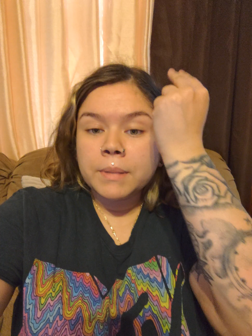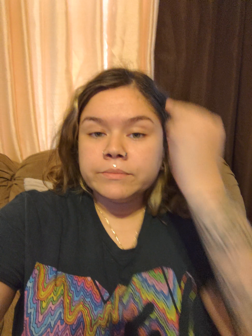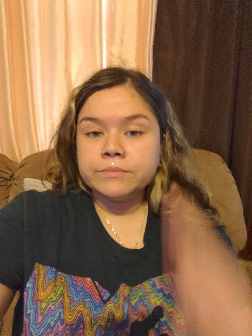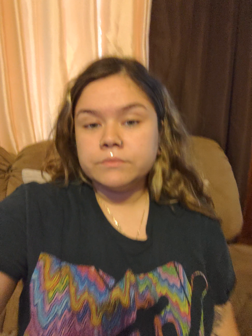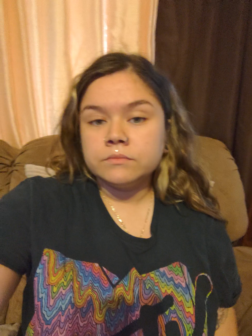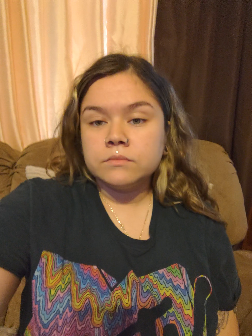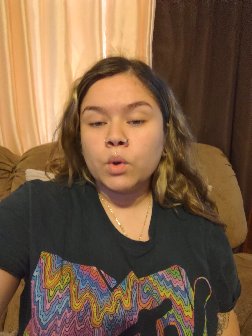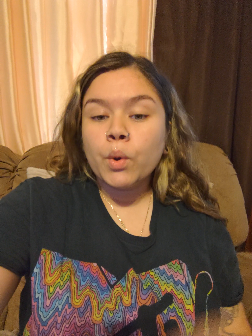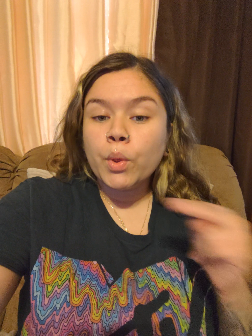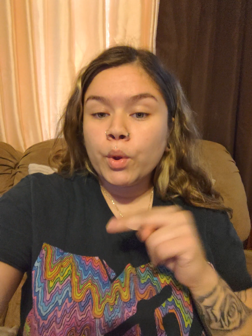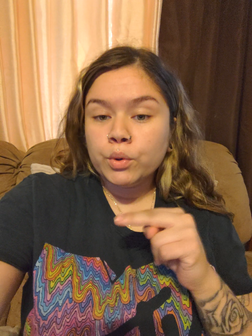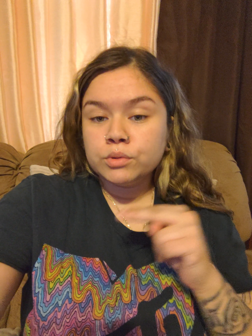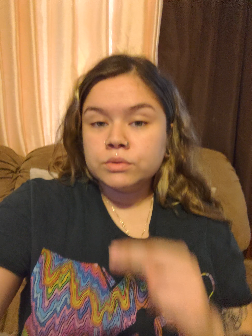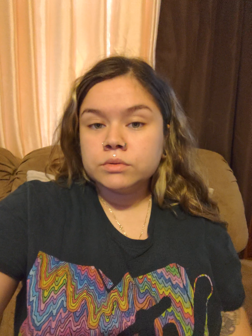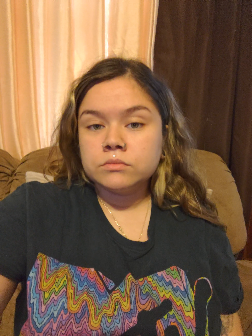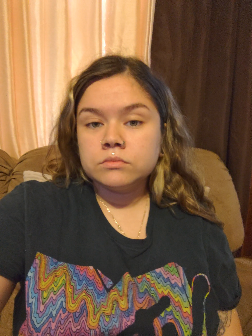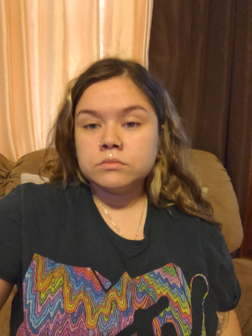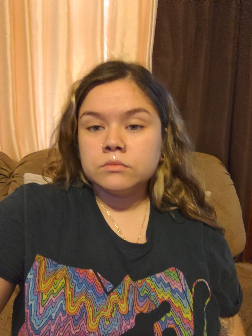nurse